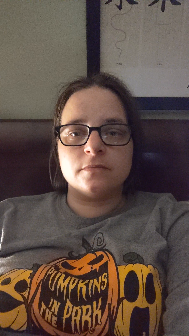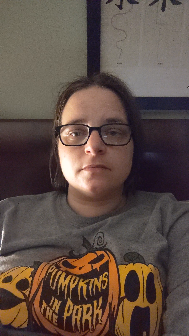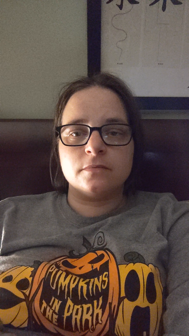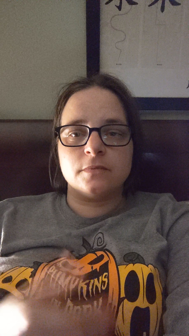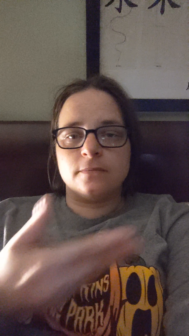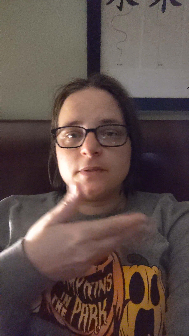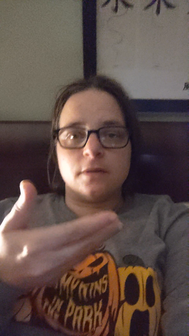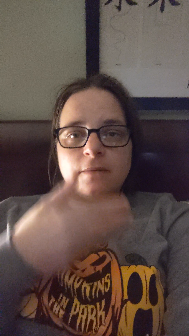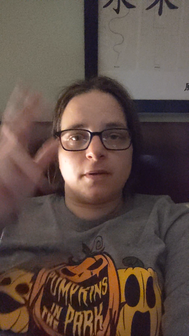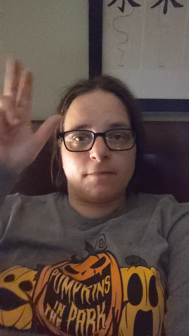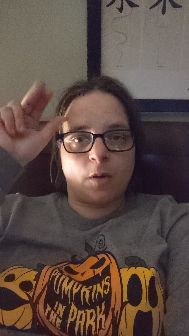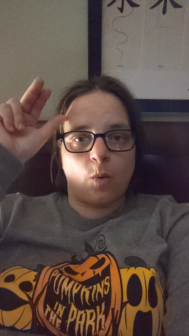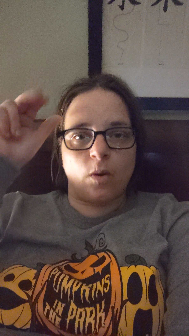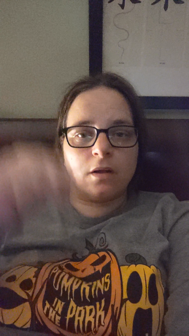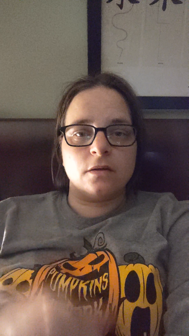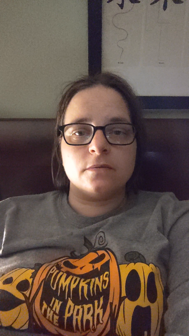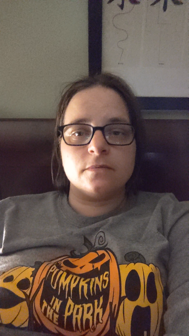pony